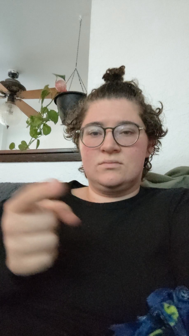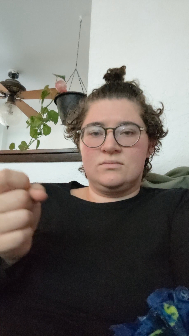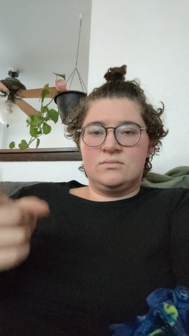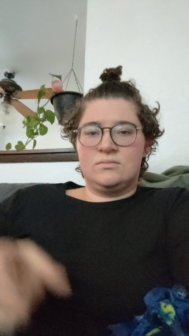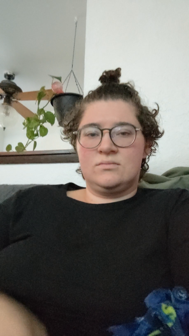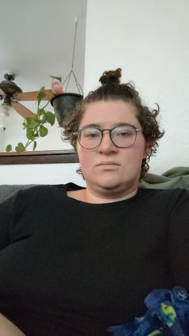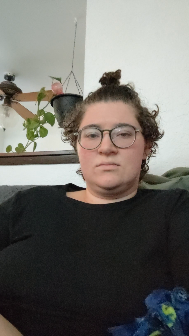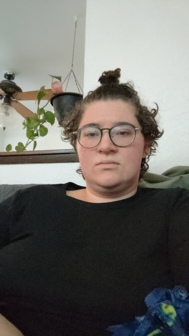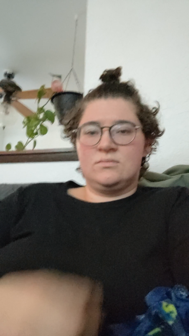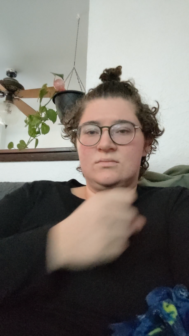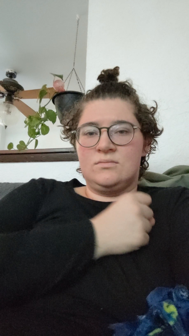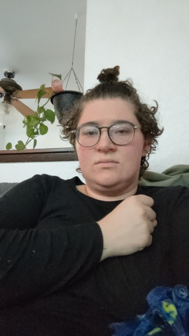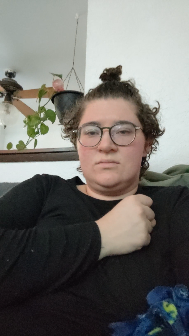love